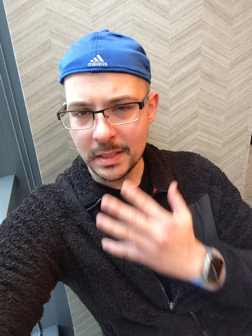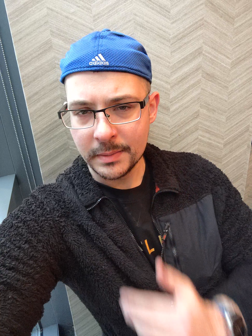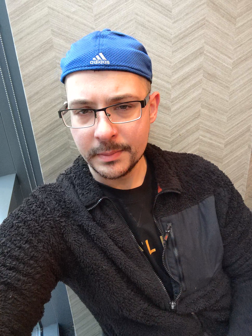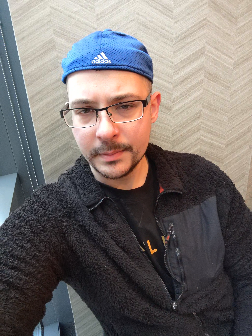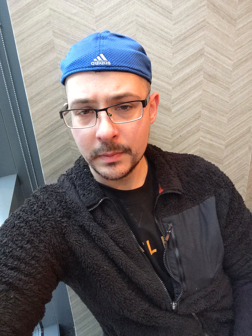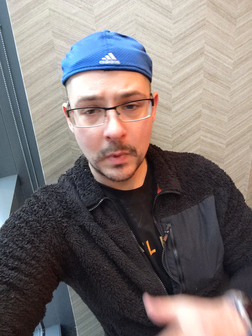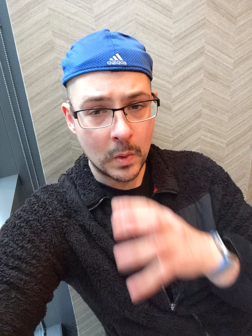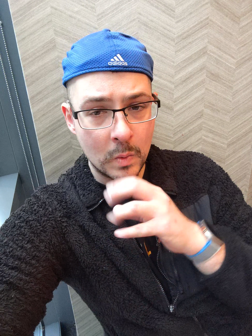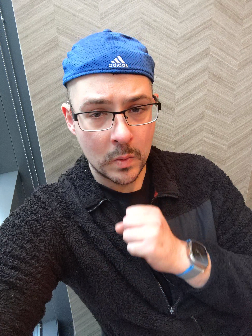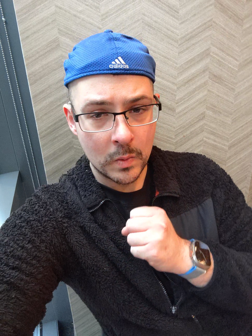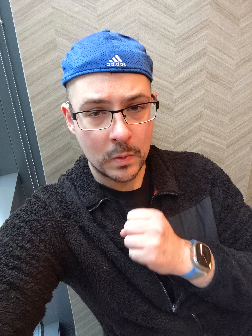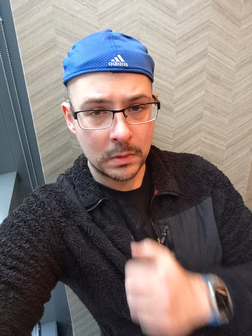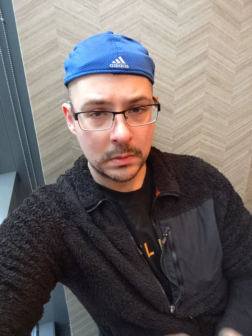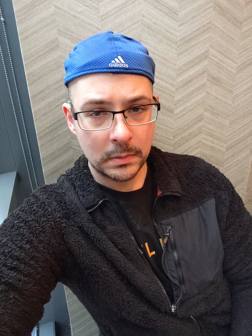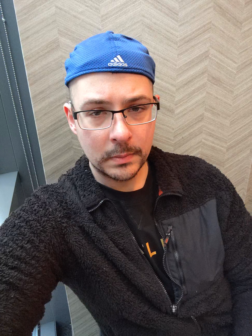old